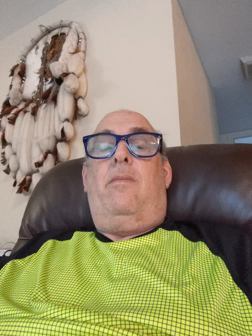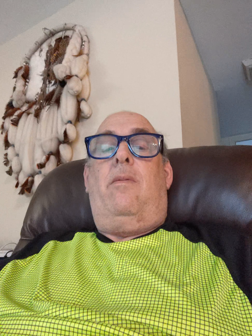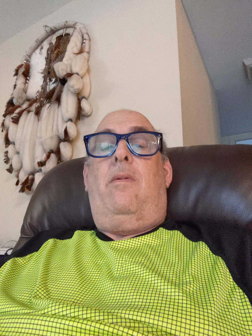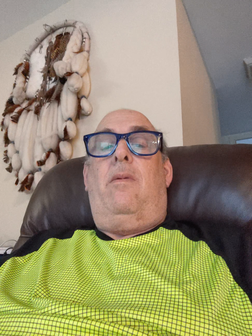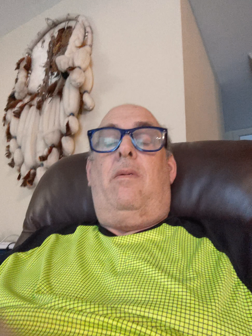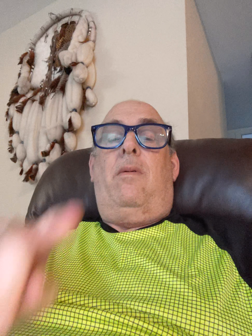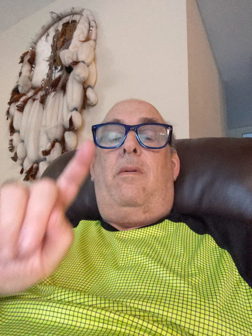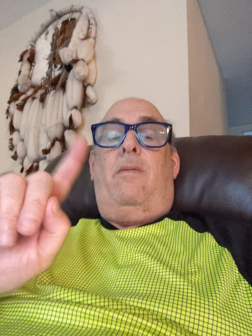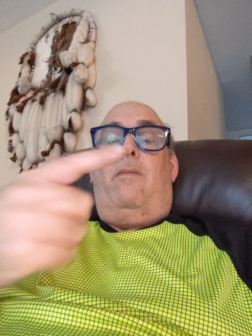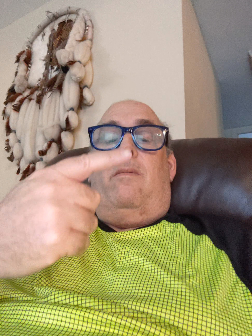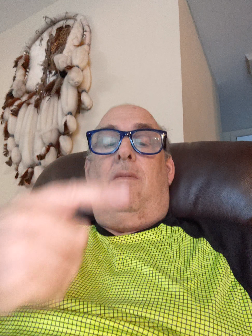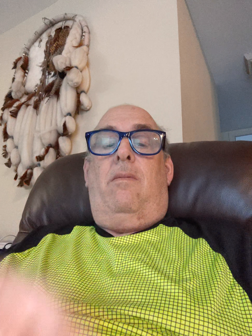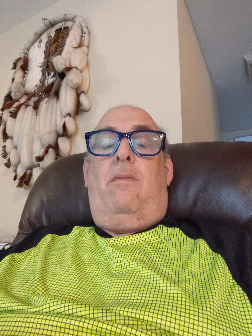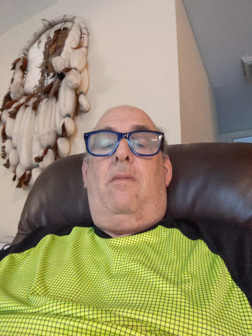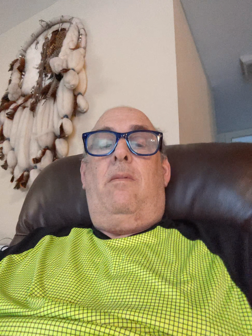first